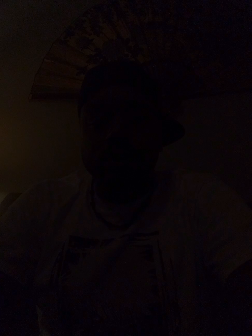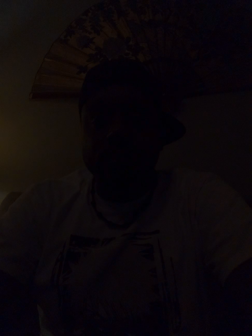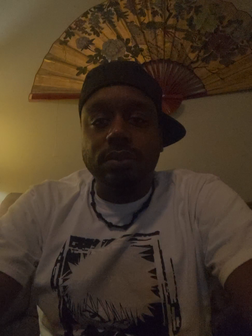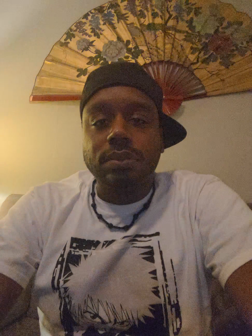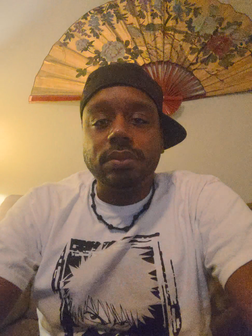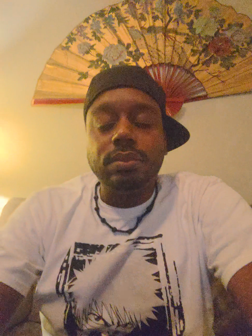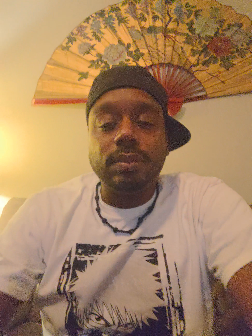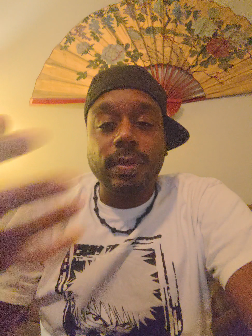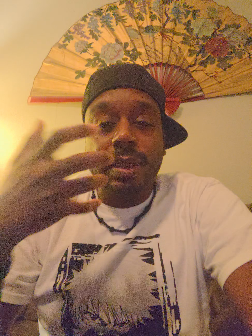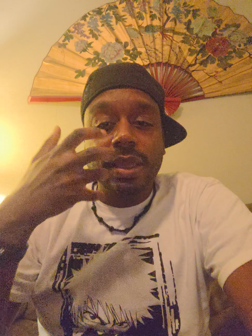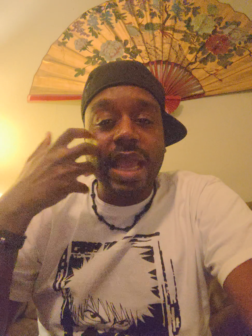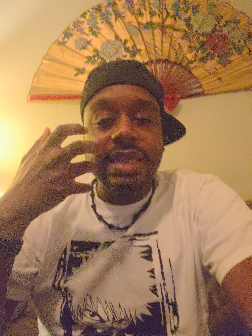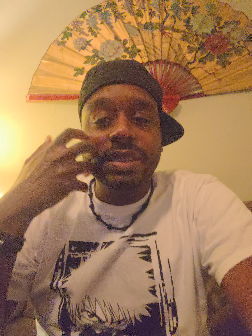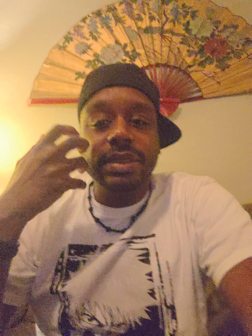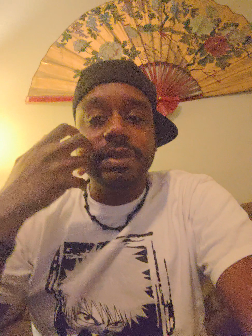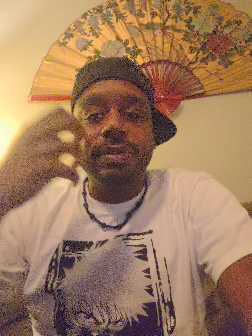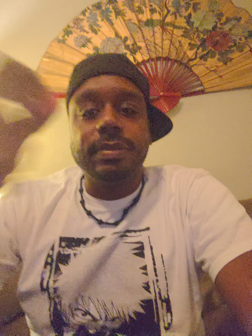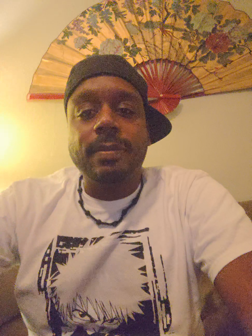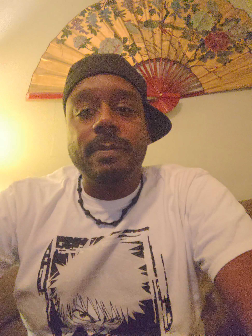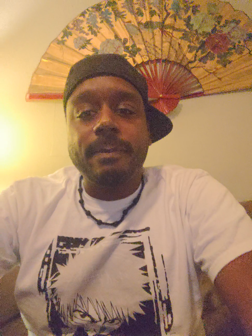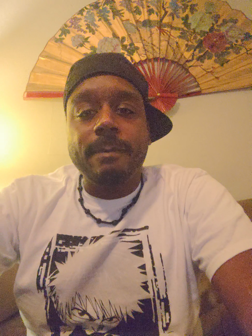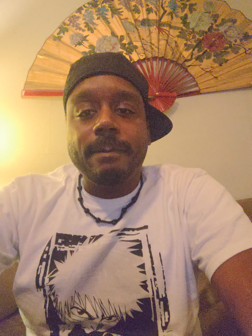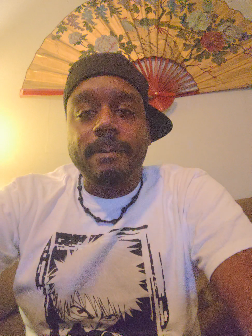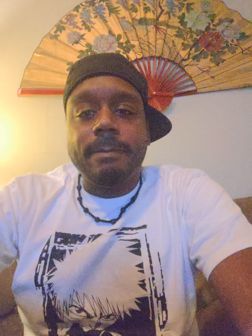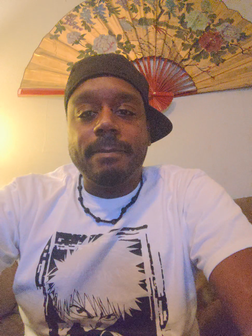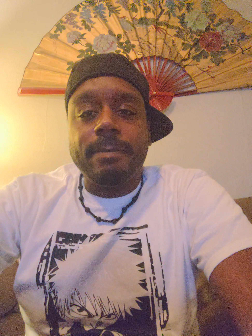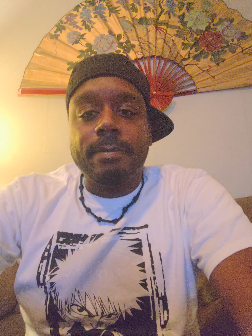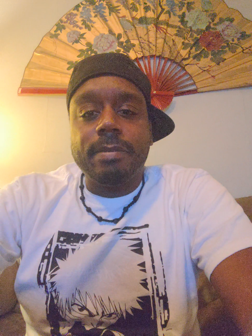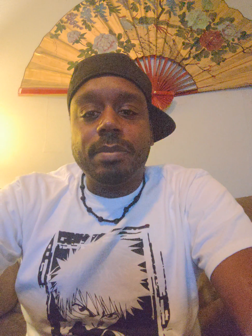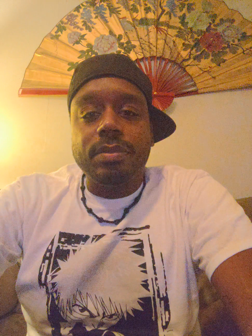tiger